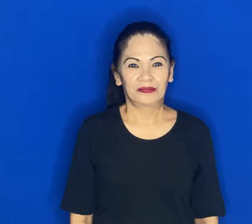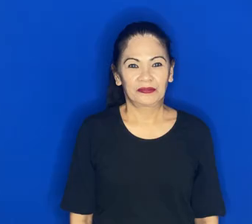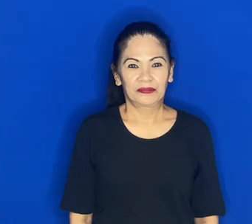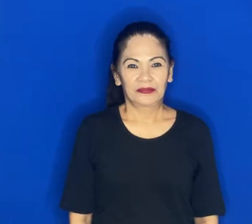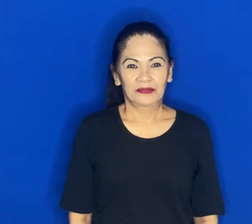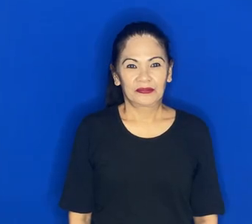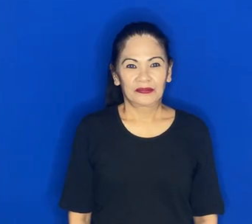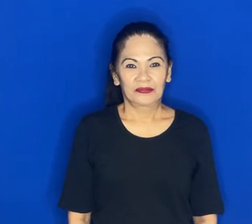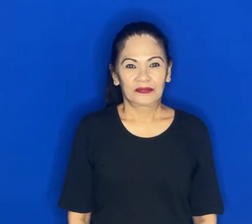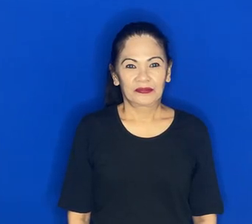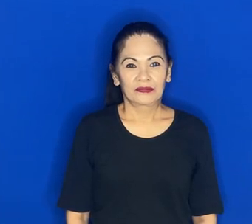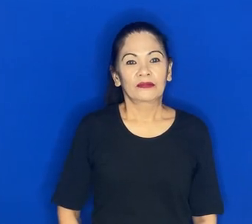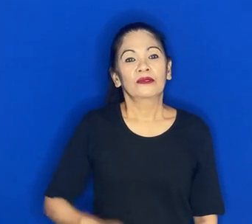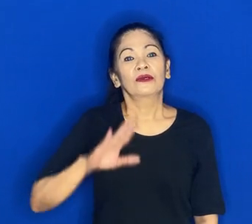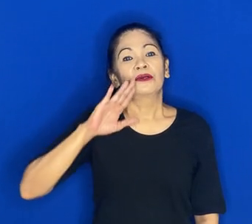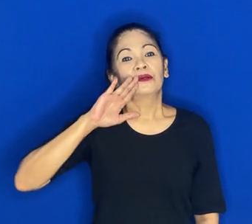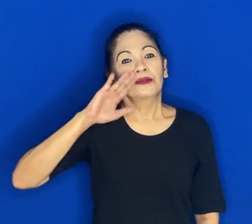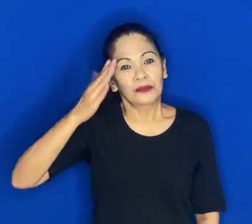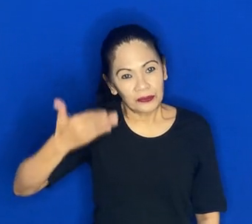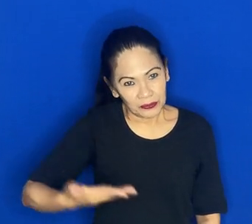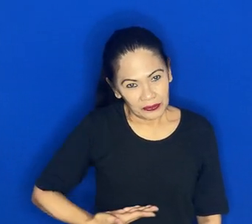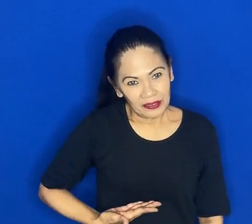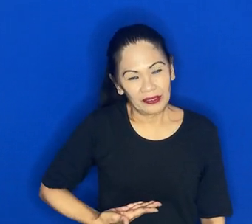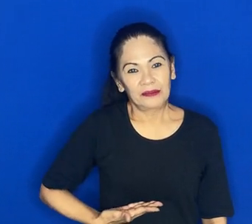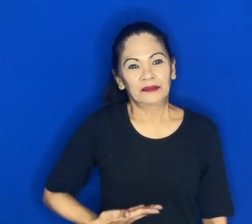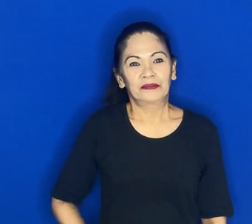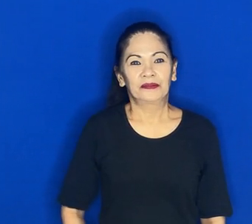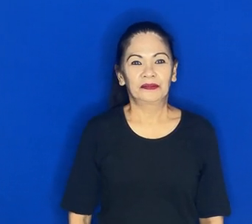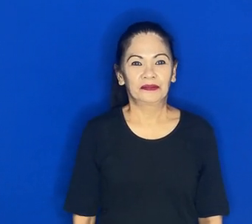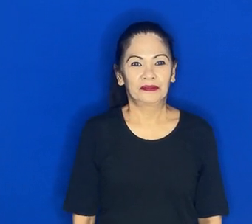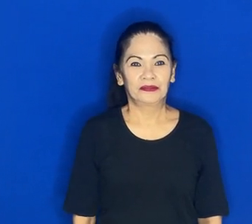youre welcome